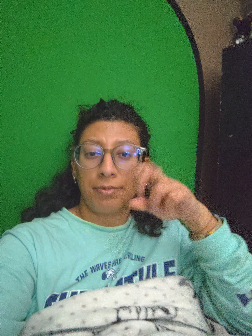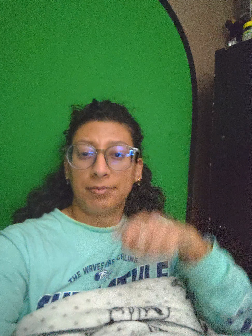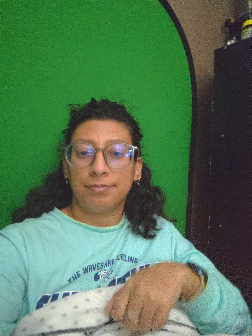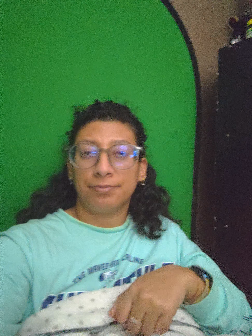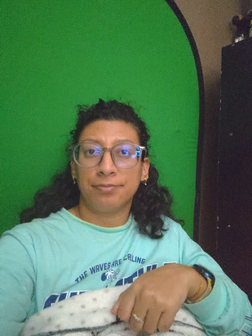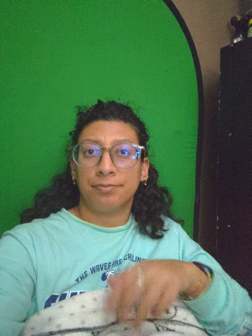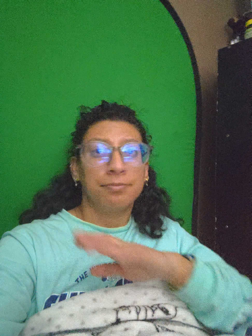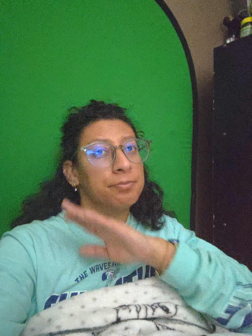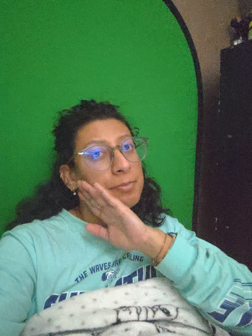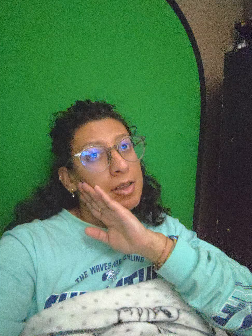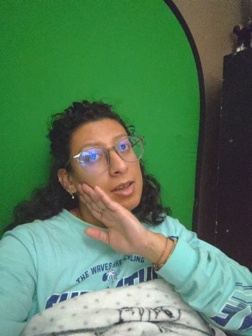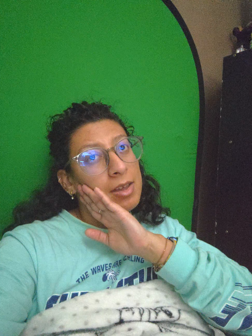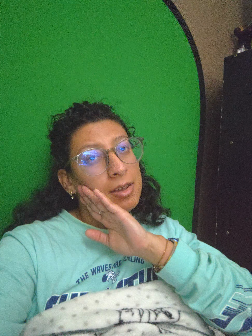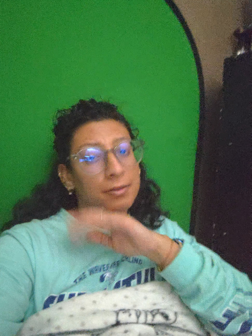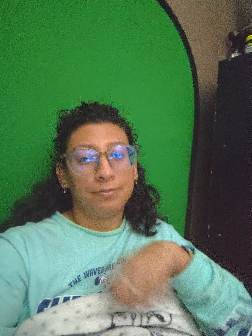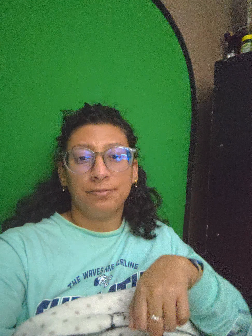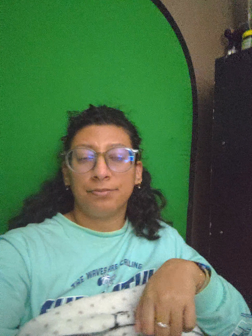bed